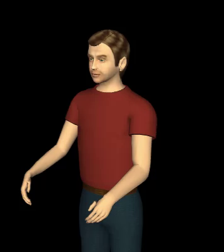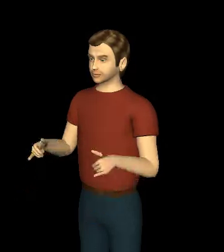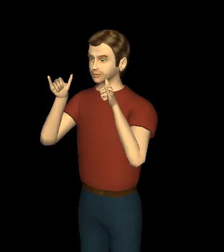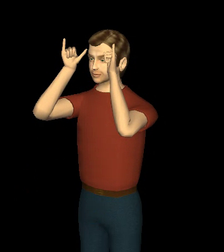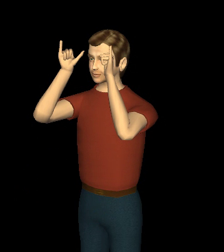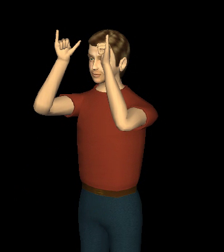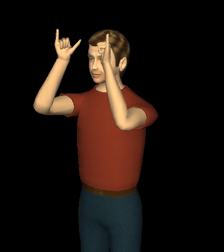لحم بقر